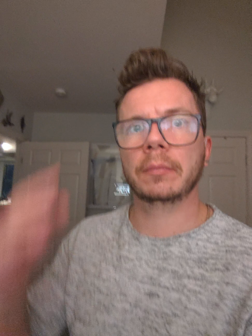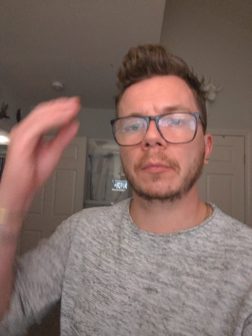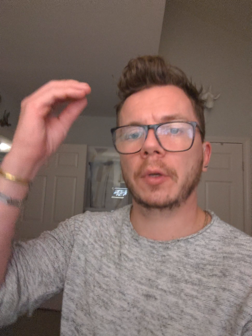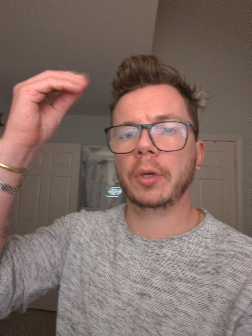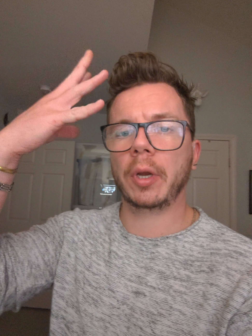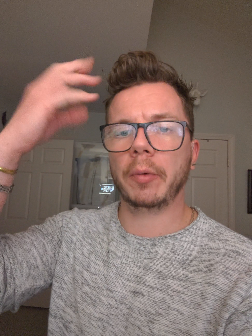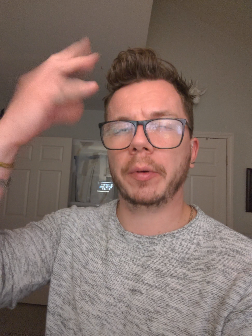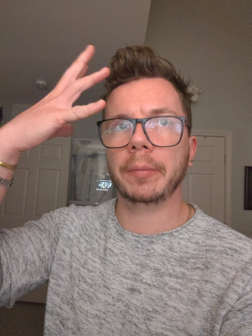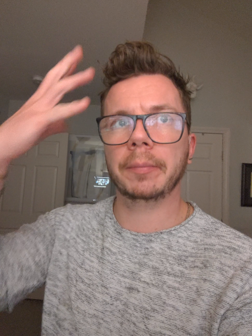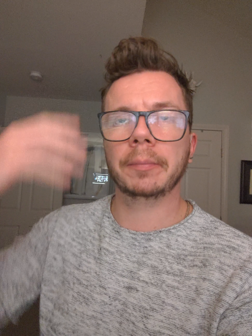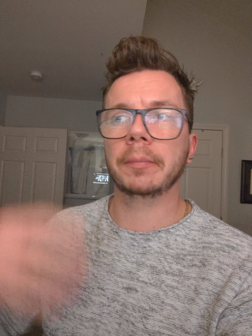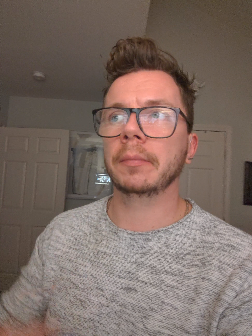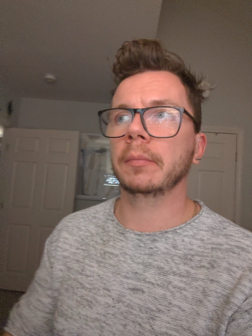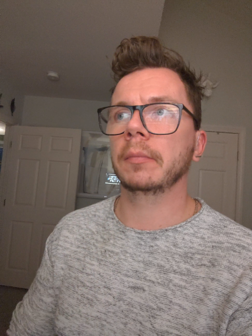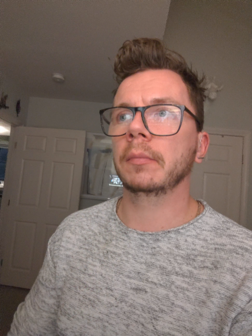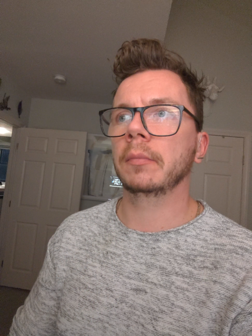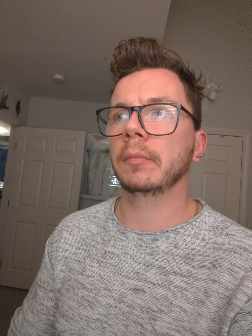shower